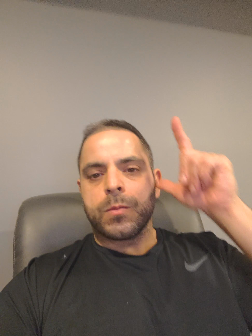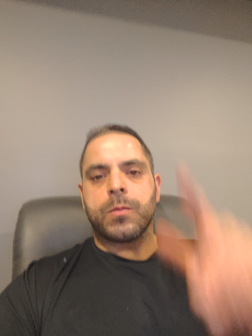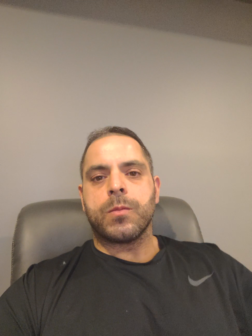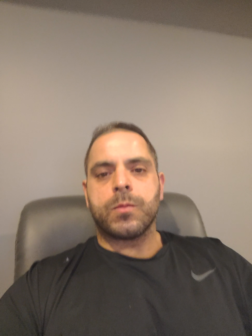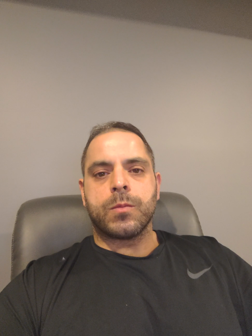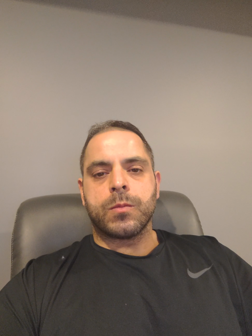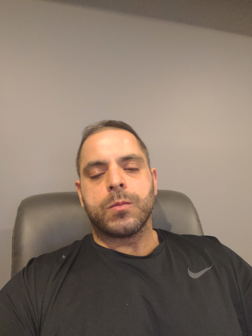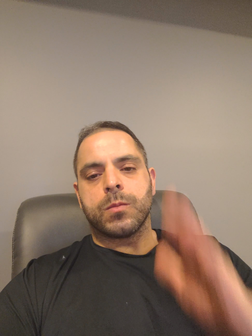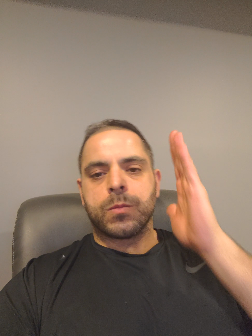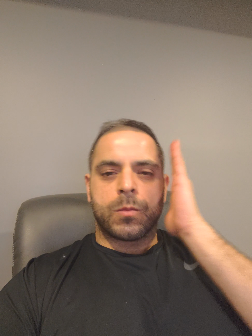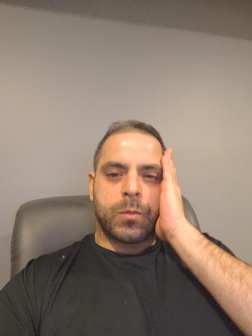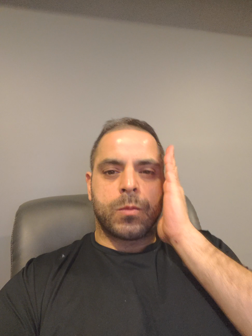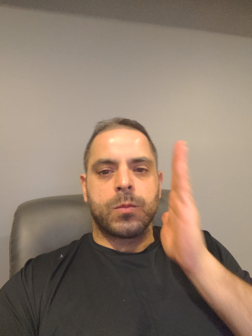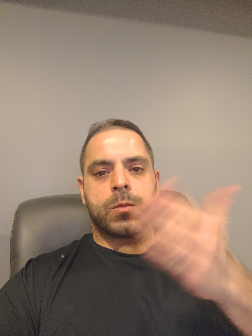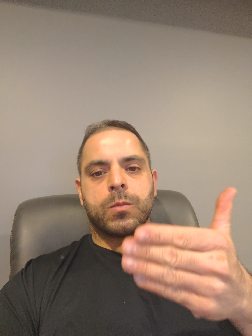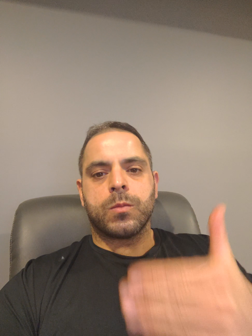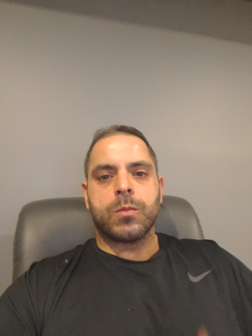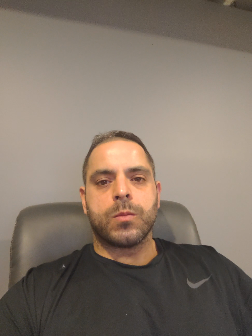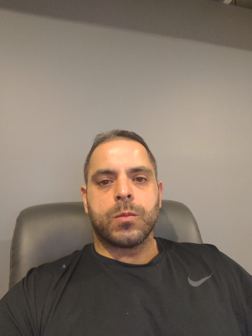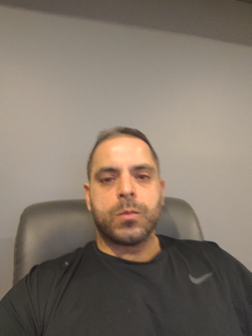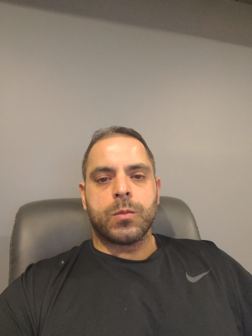bedroom